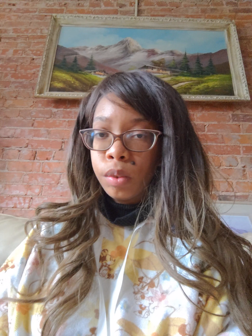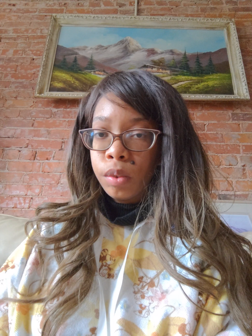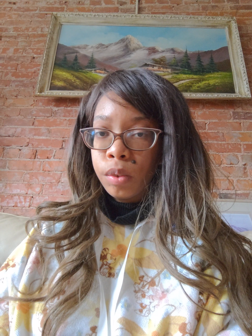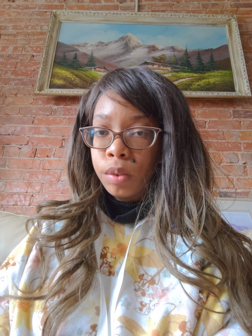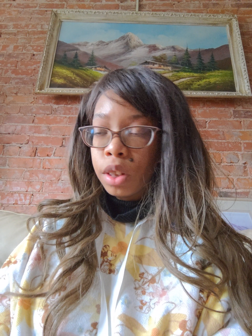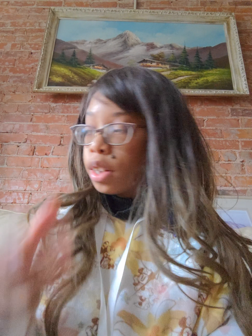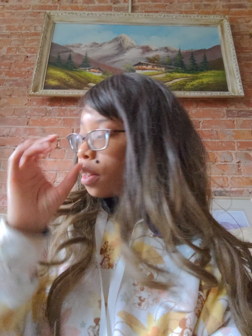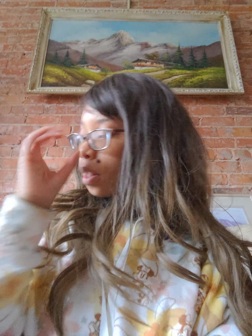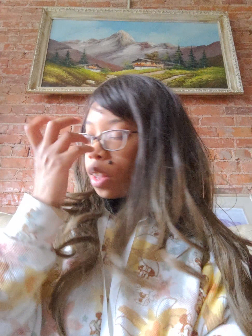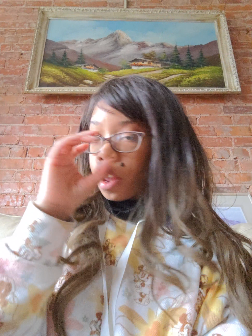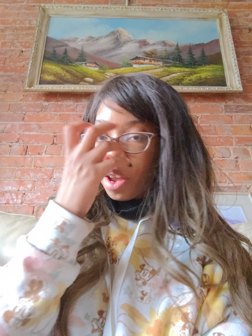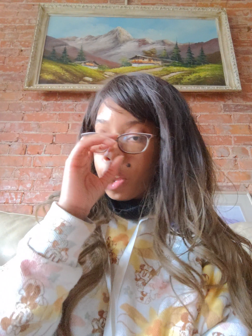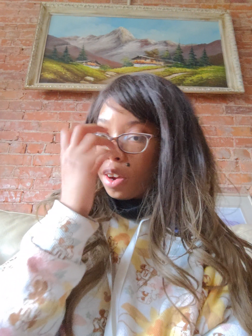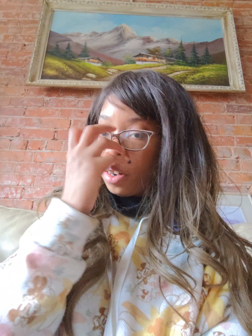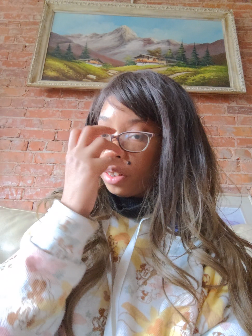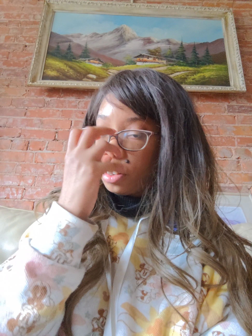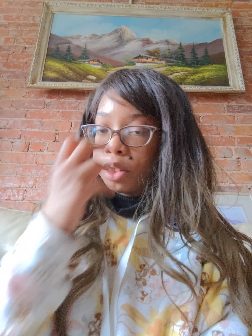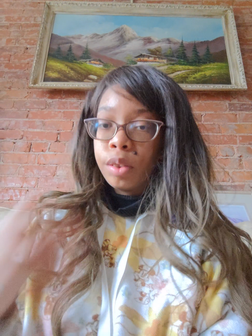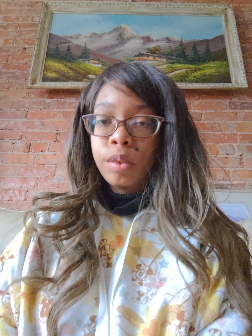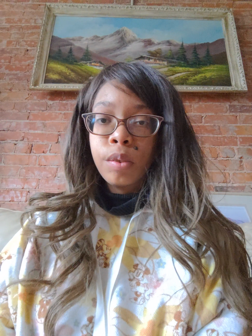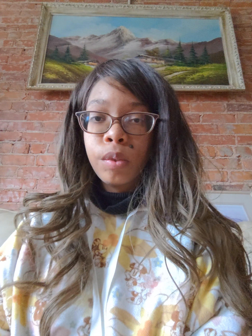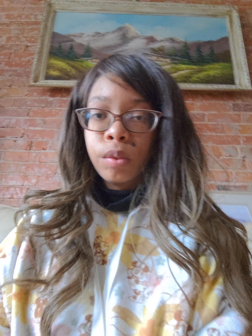clown